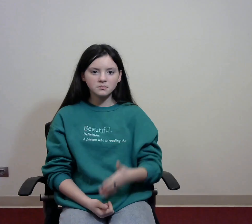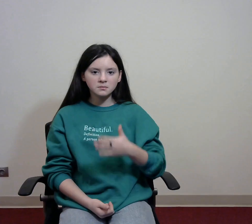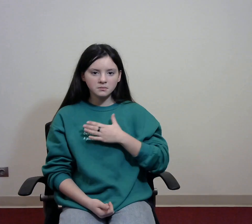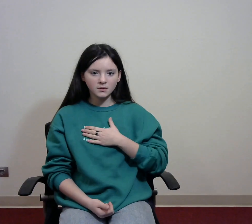mən